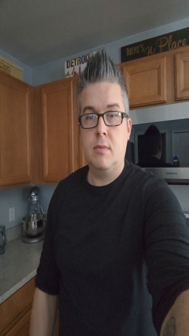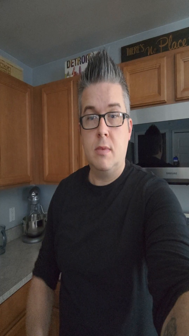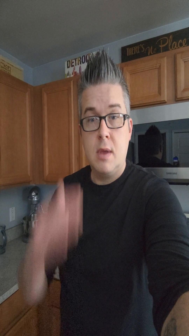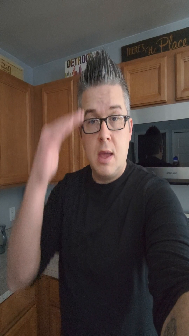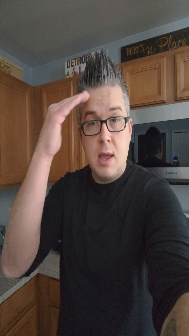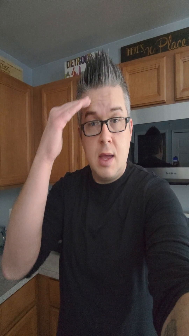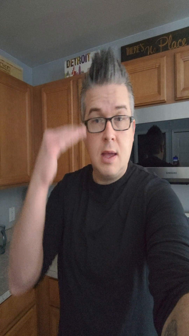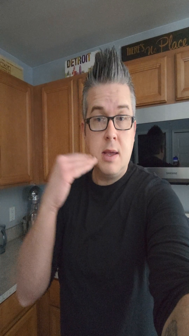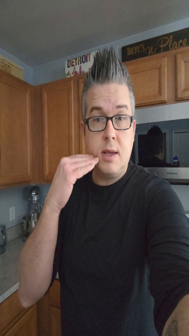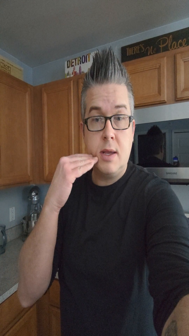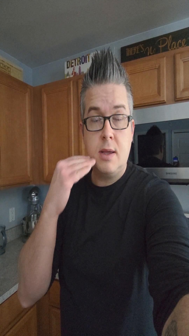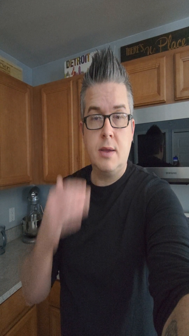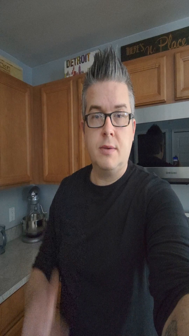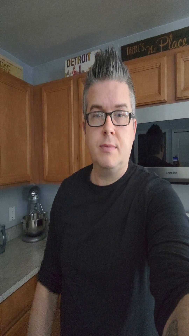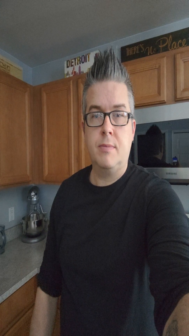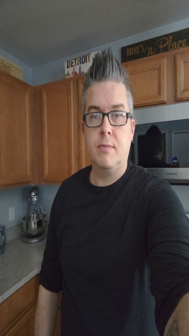head